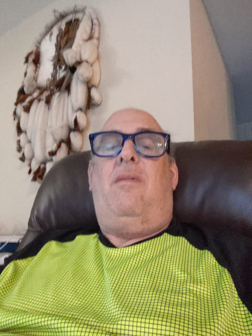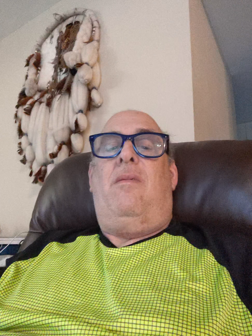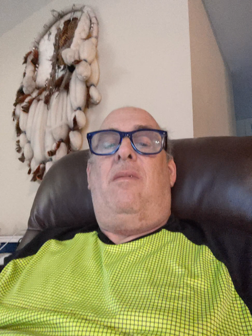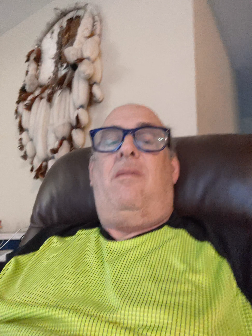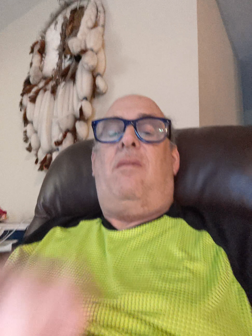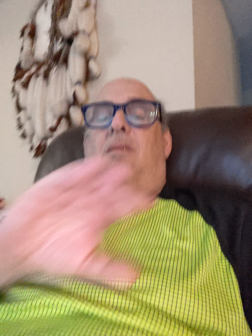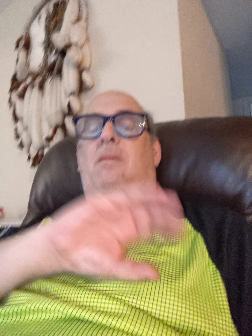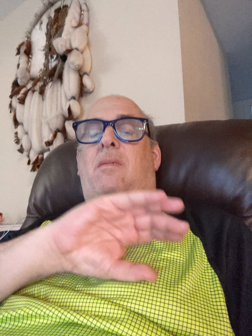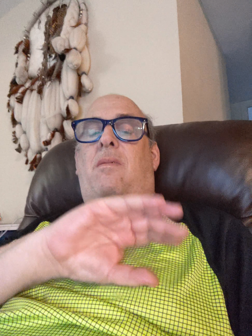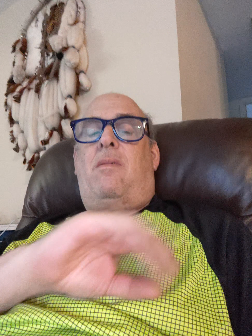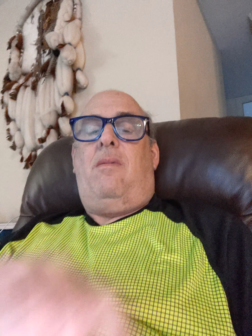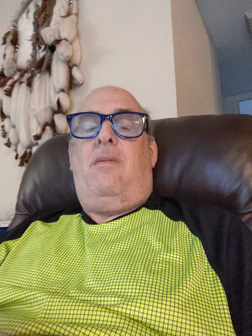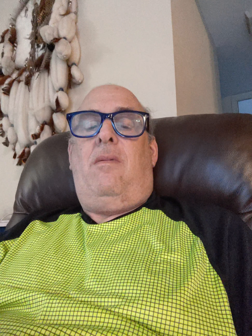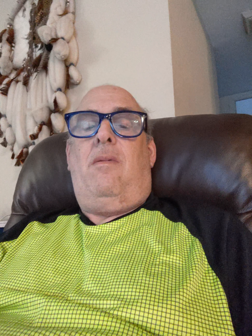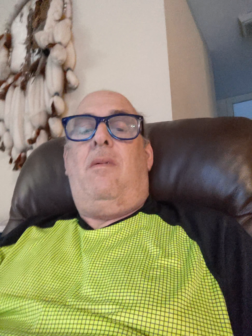police